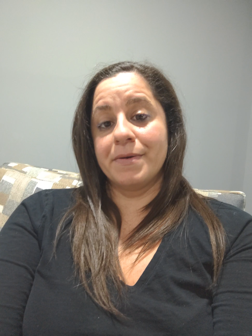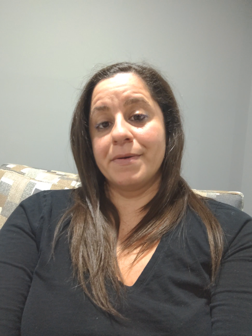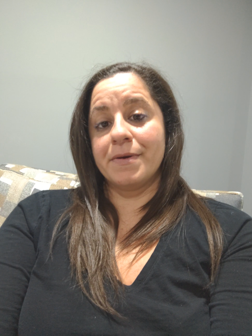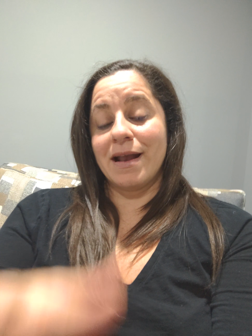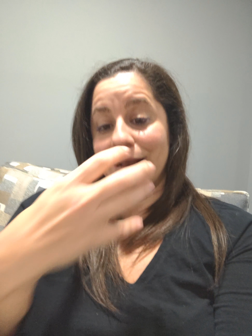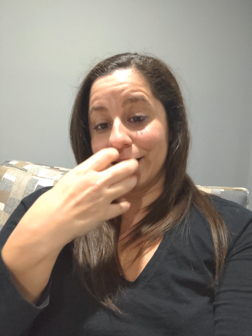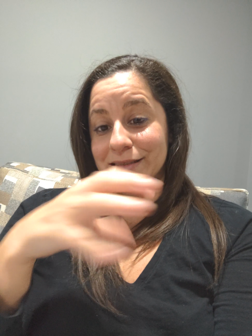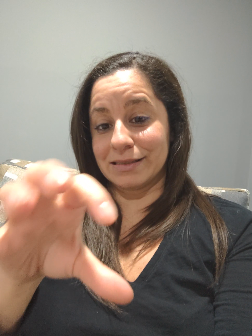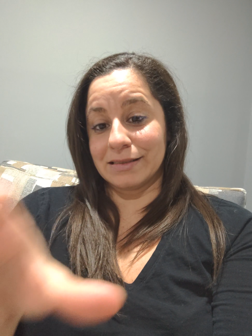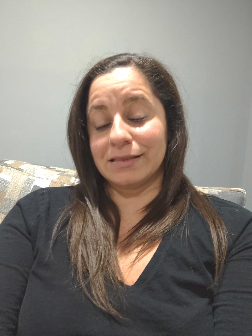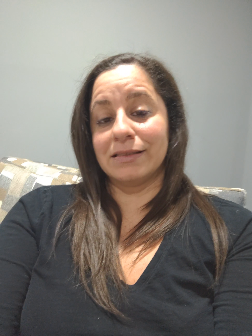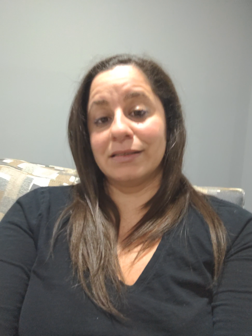hot